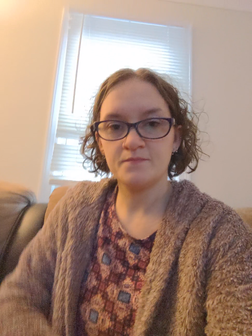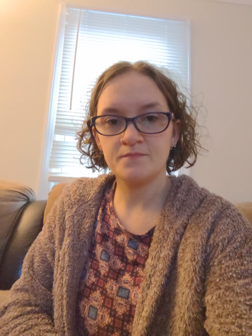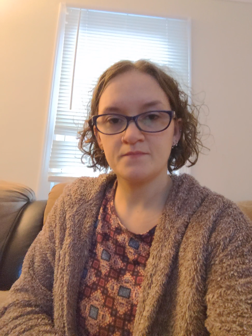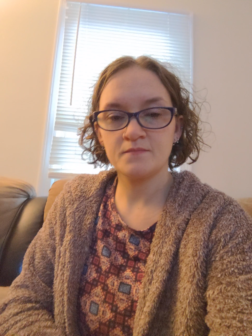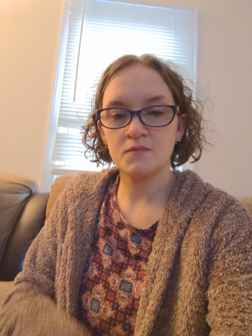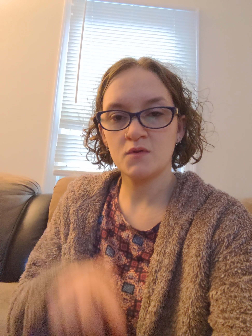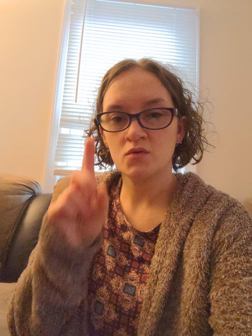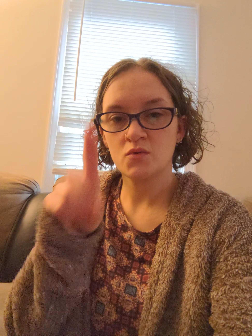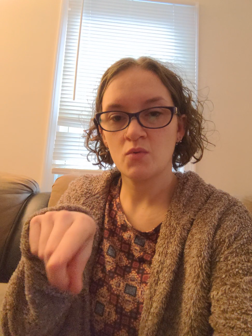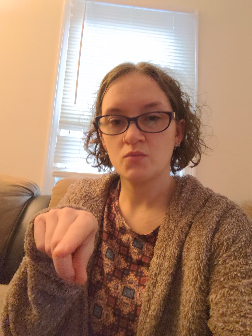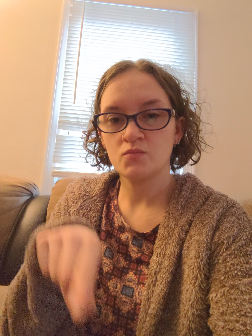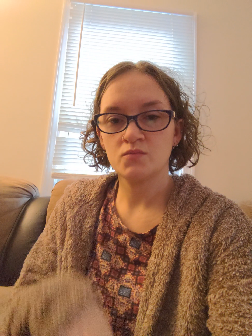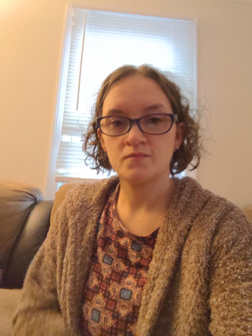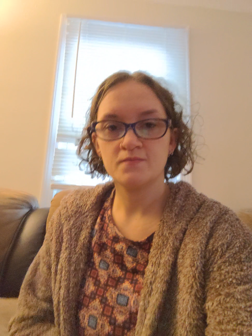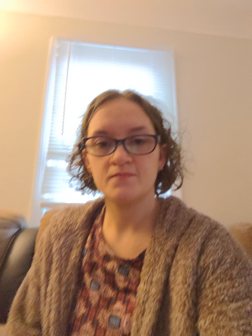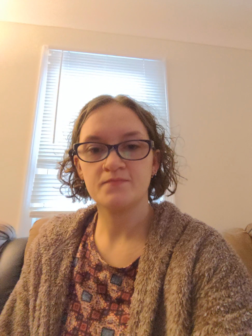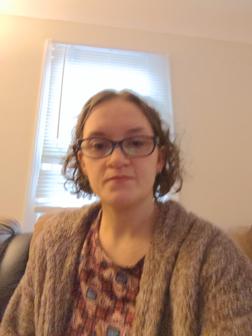go